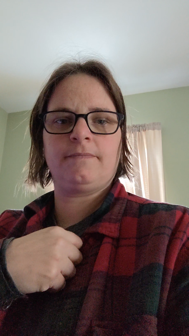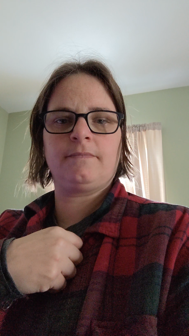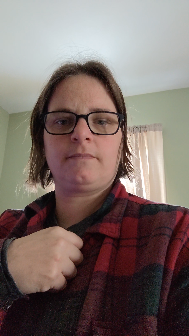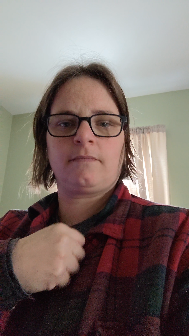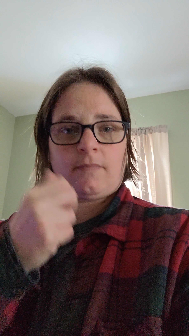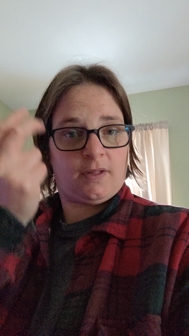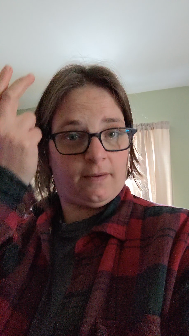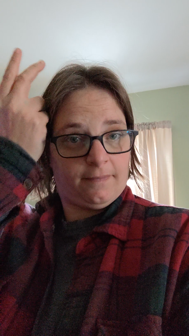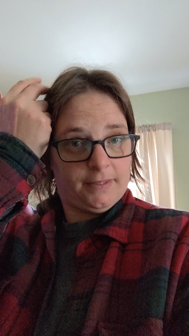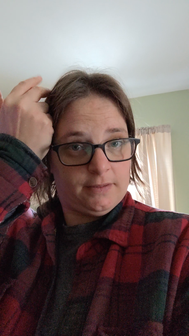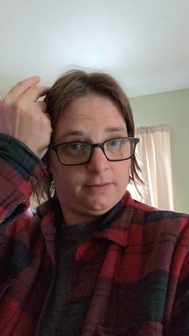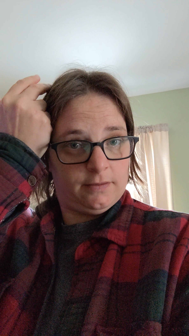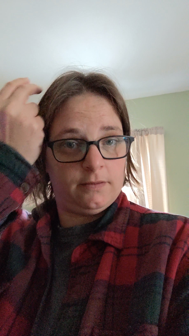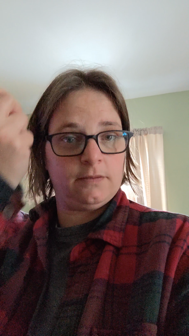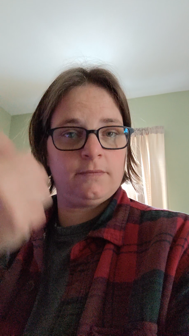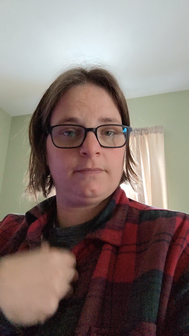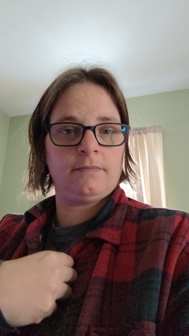bunny